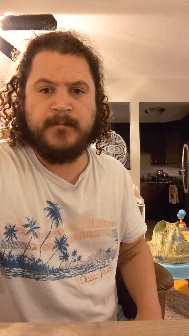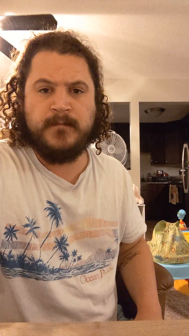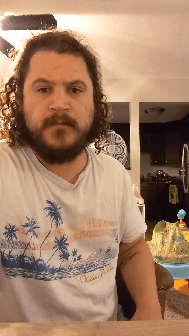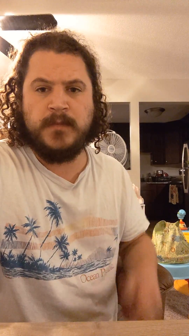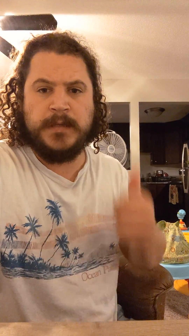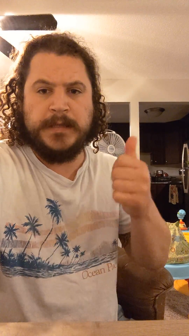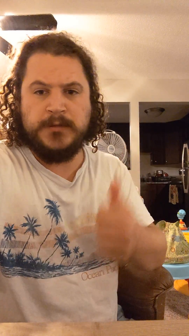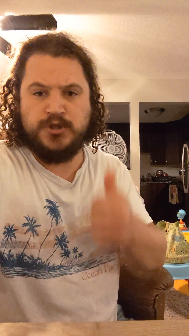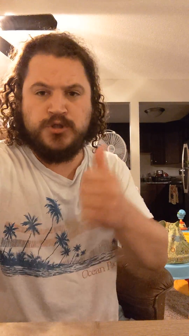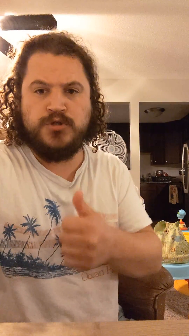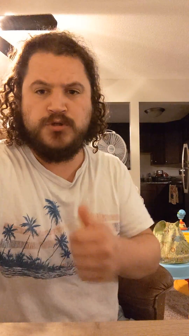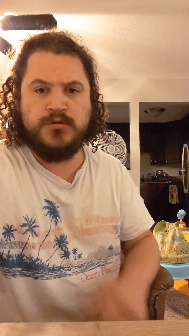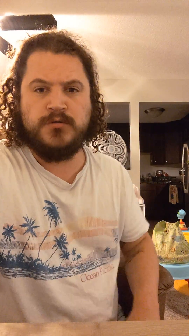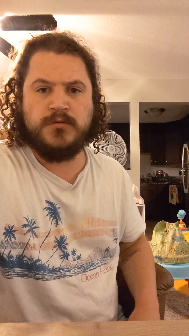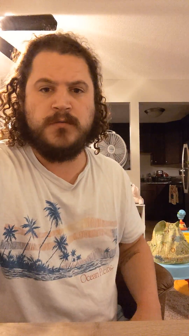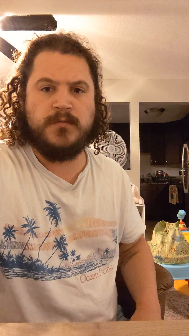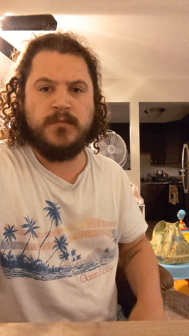each